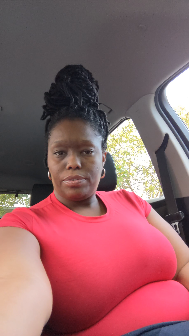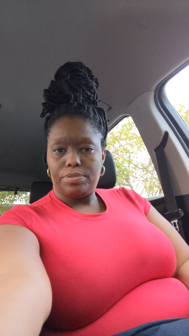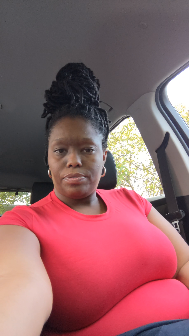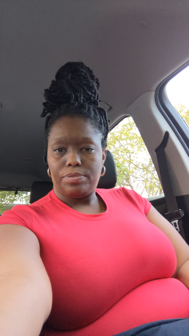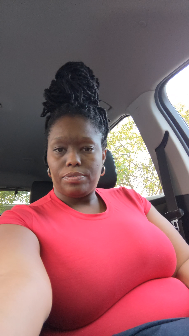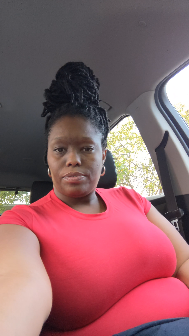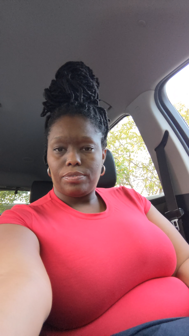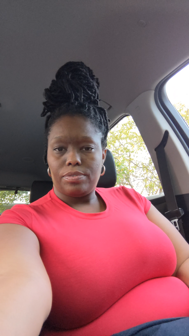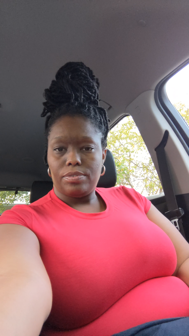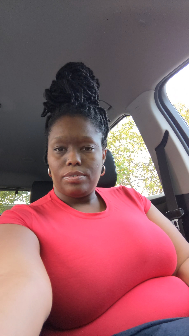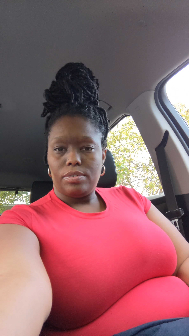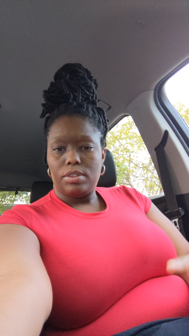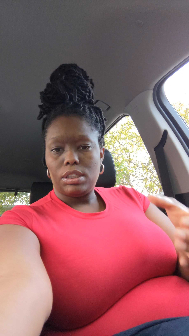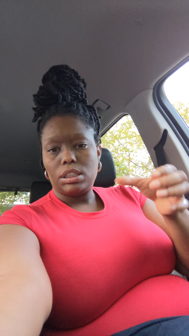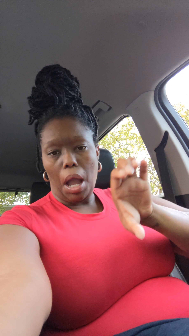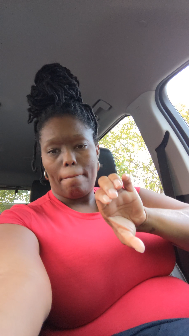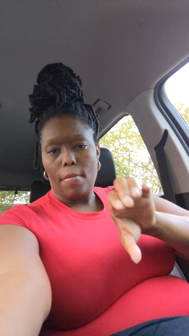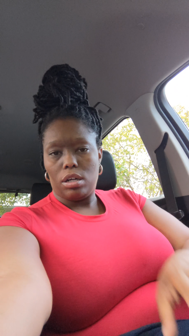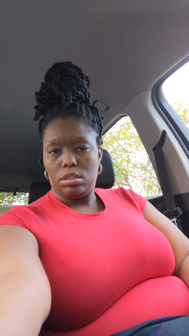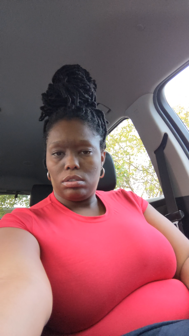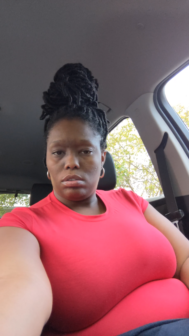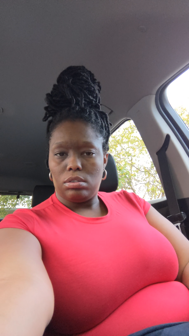dump